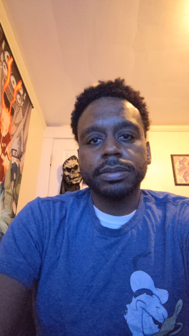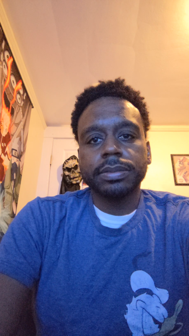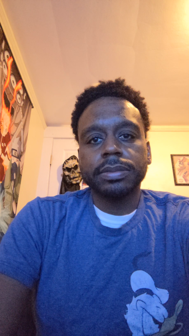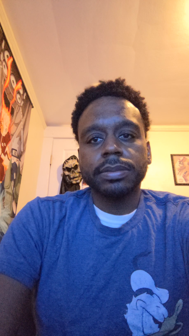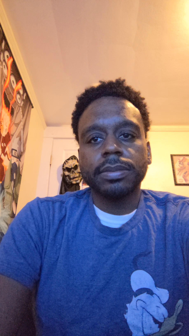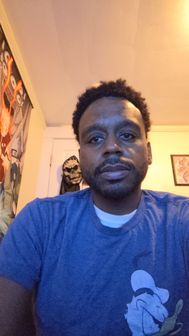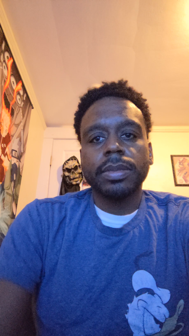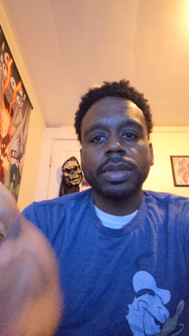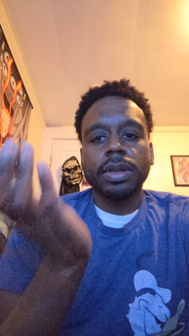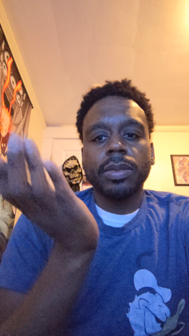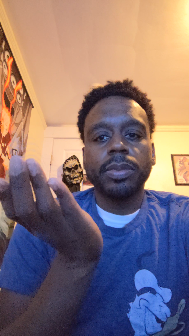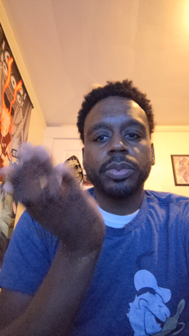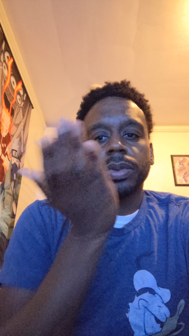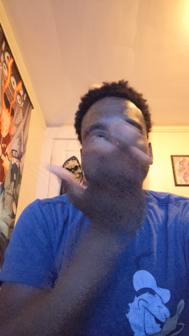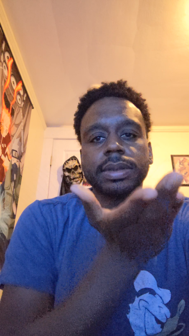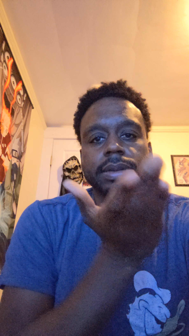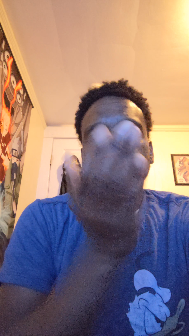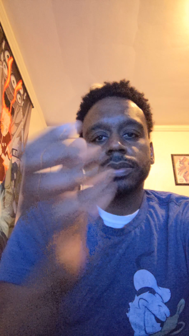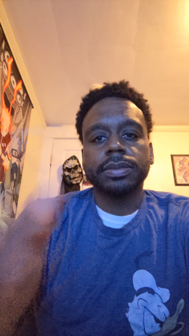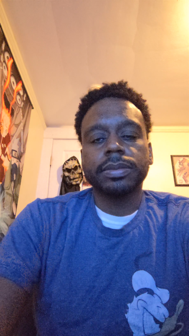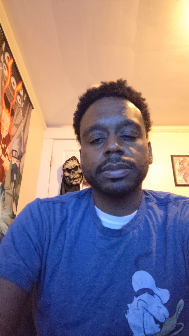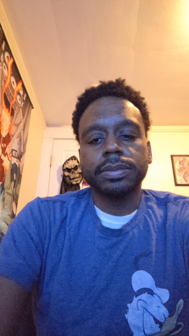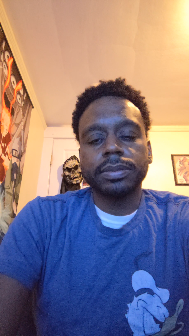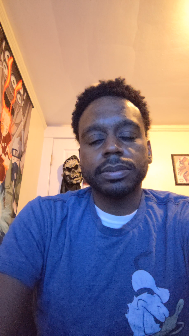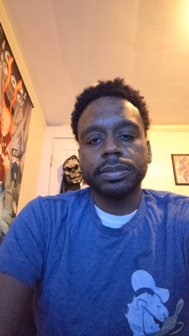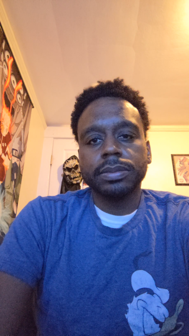bring